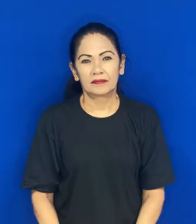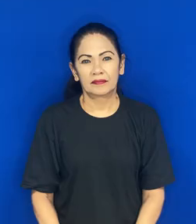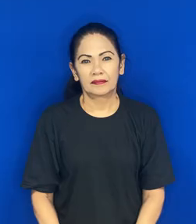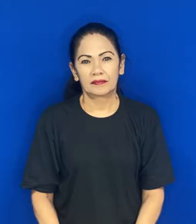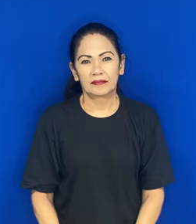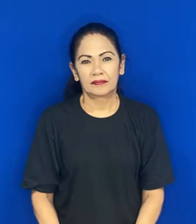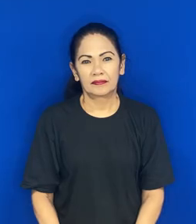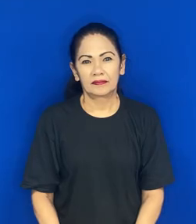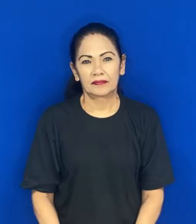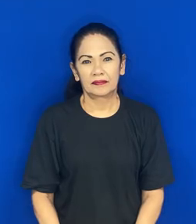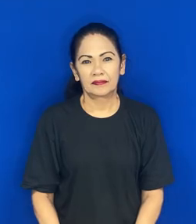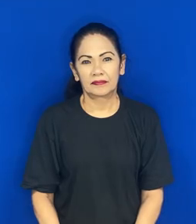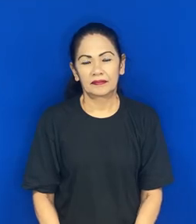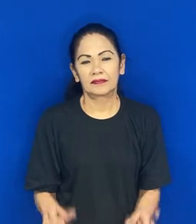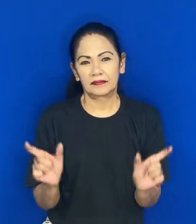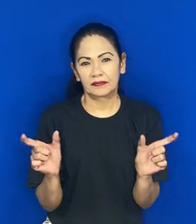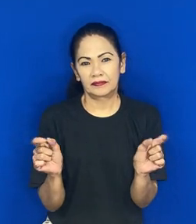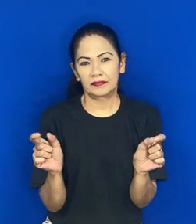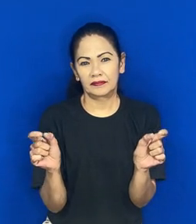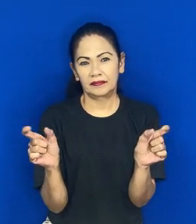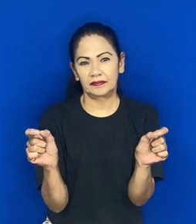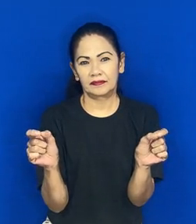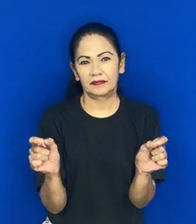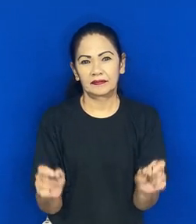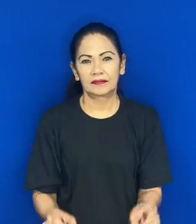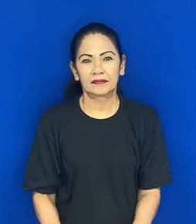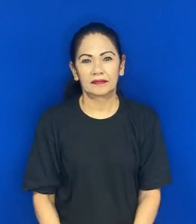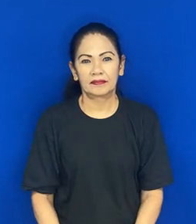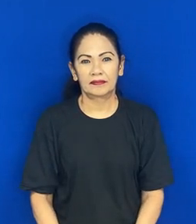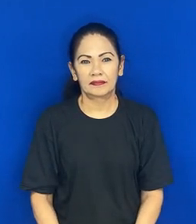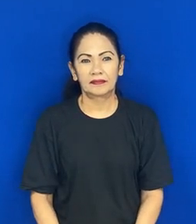crab